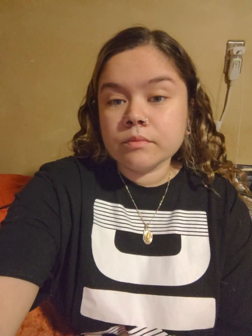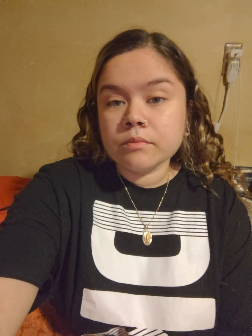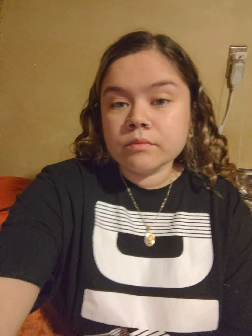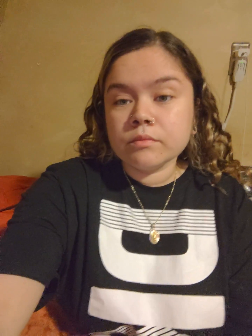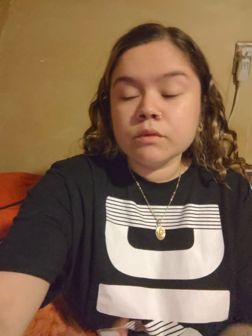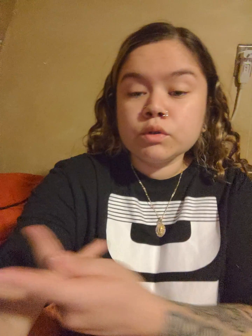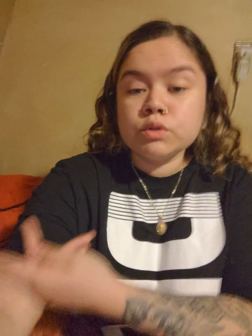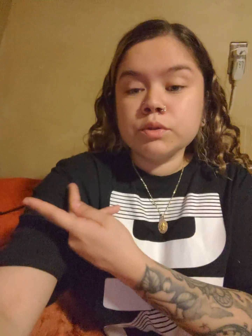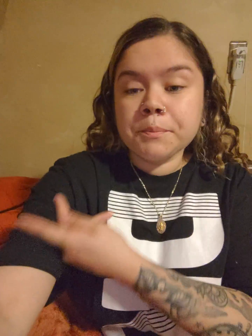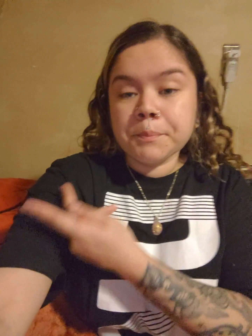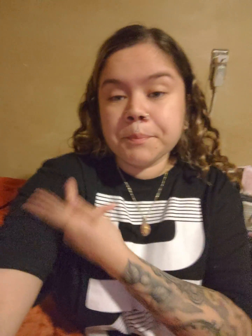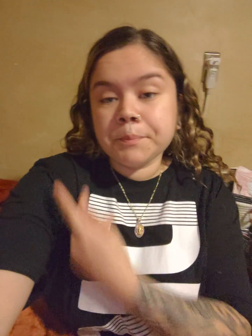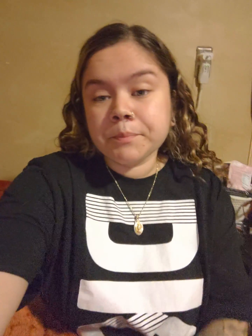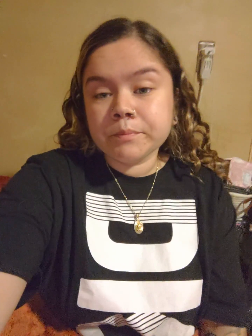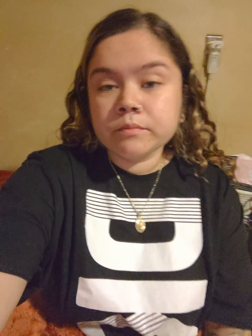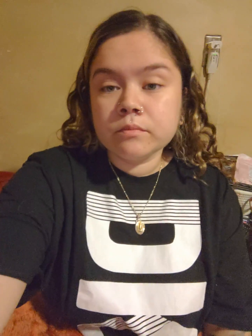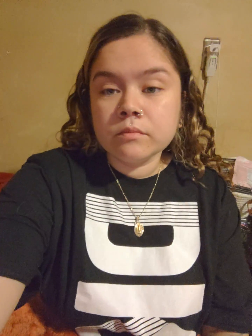sheep